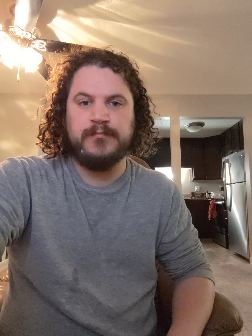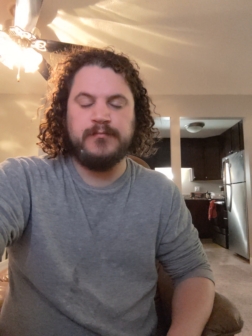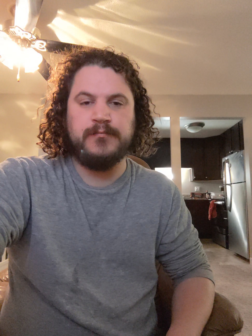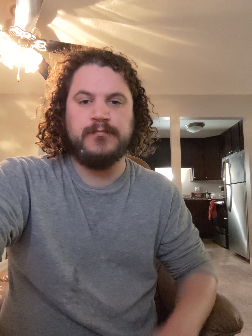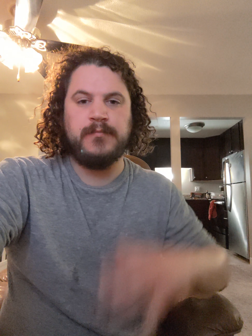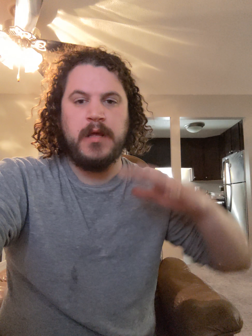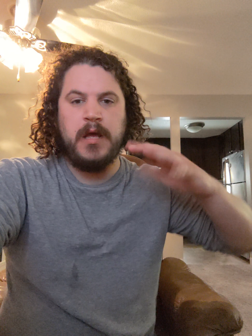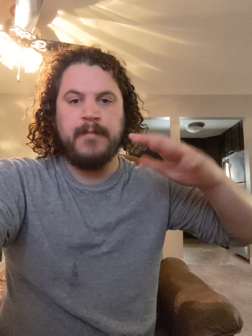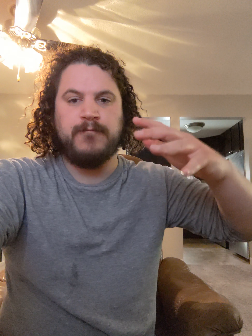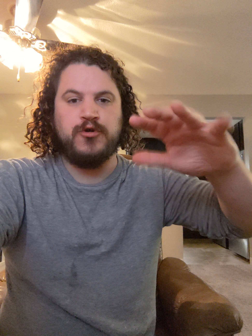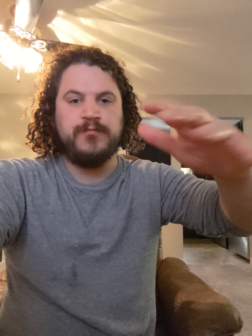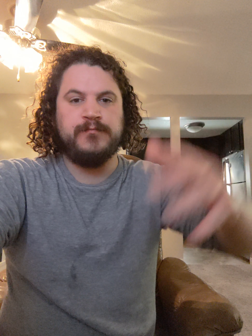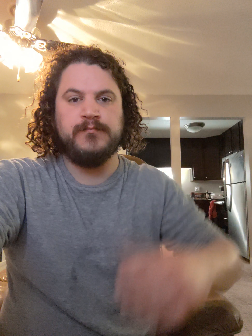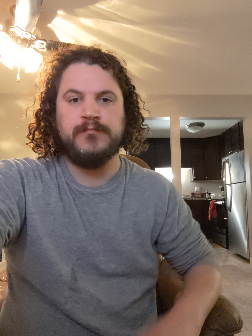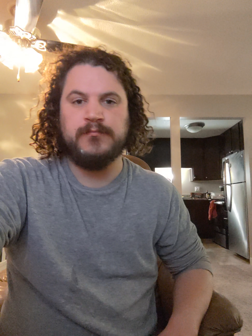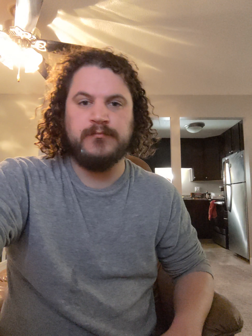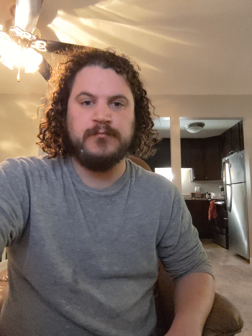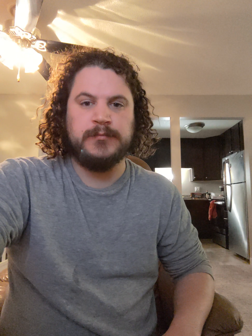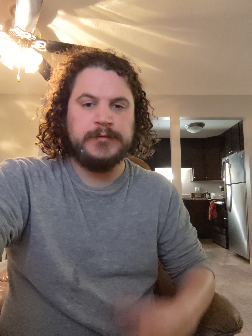helicopter